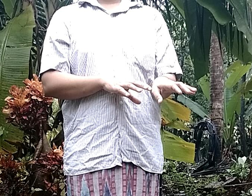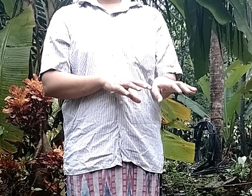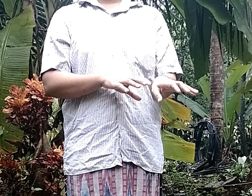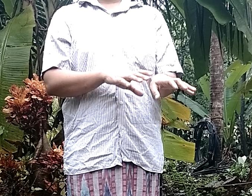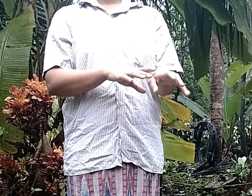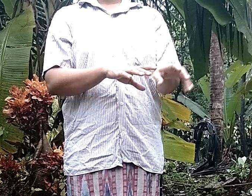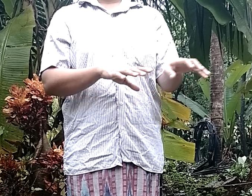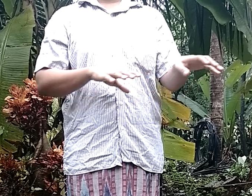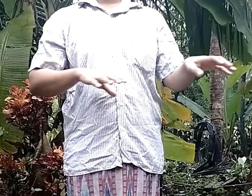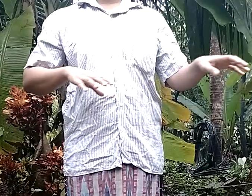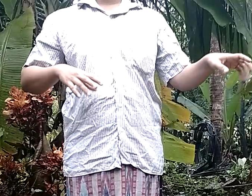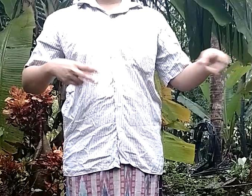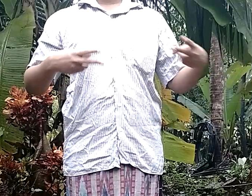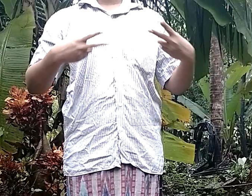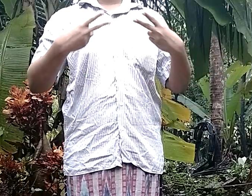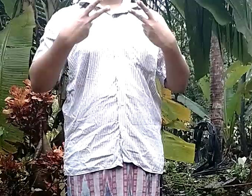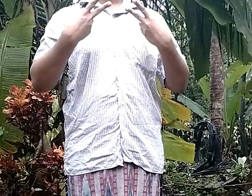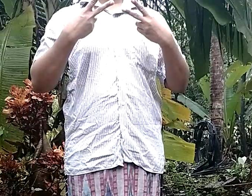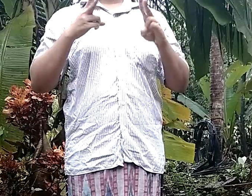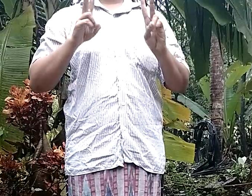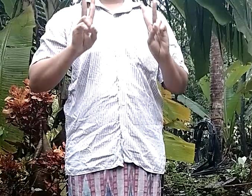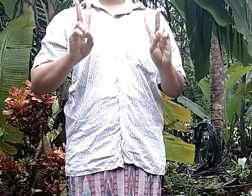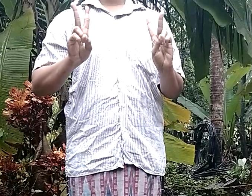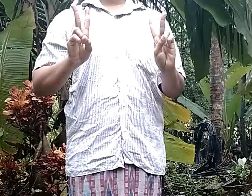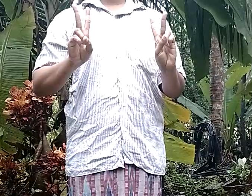Animal